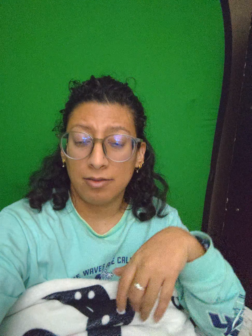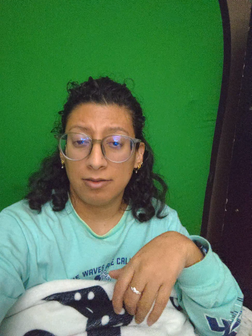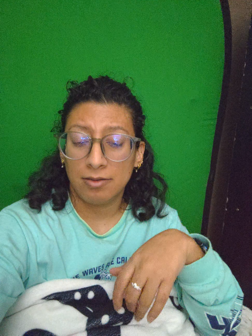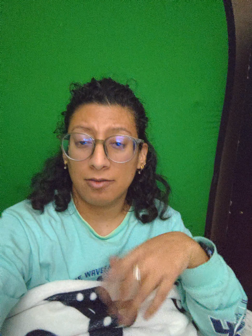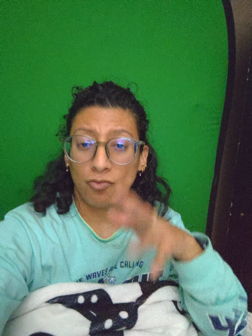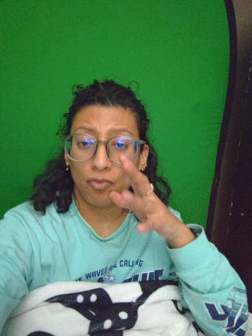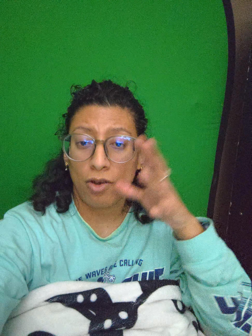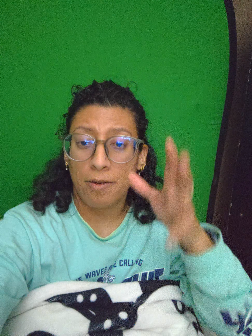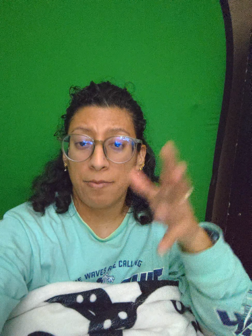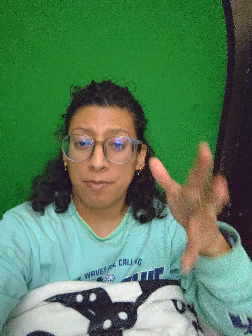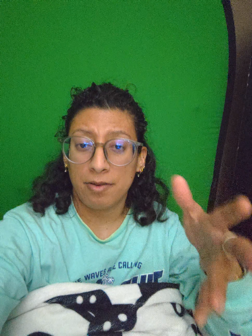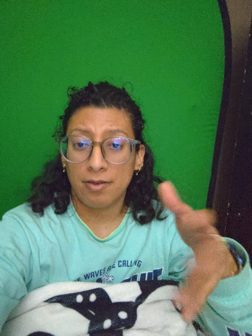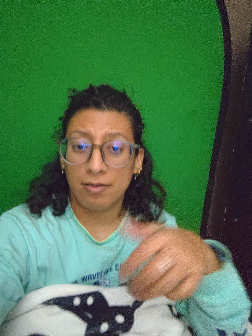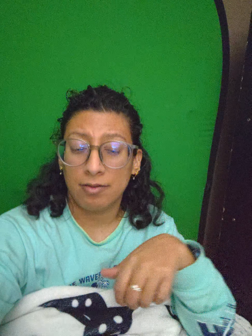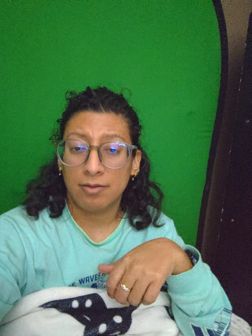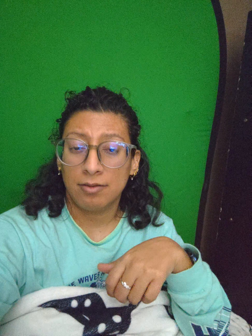grandma